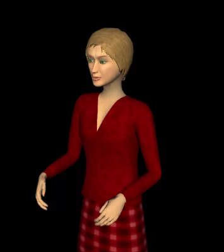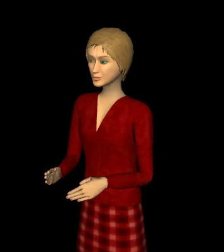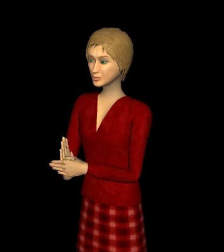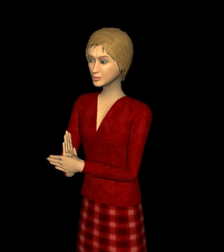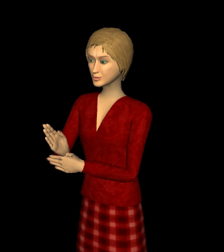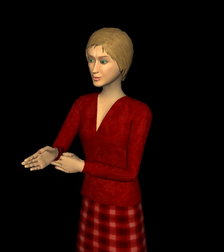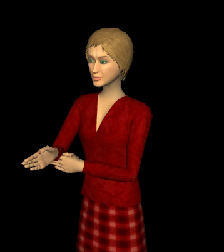مدخل